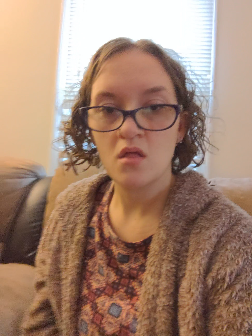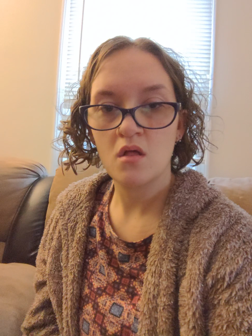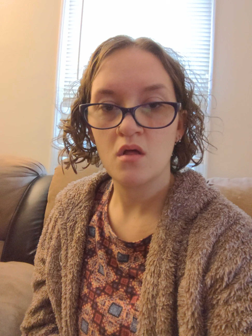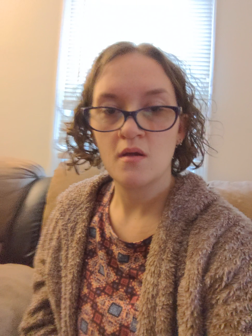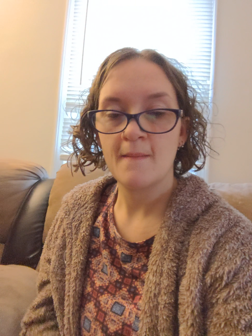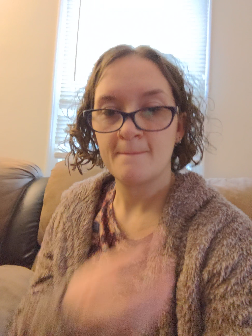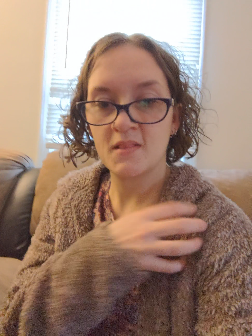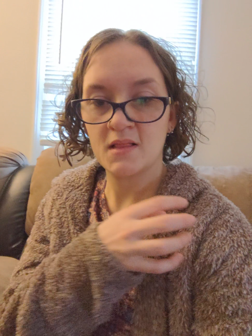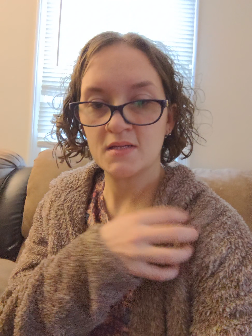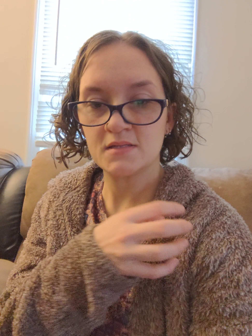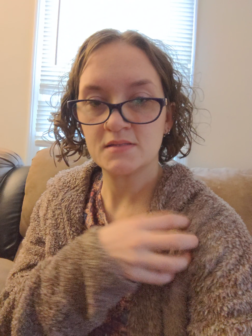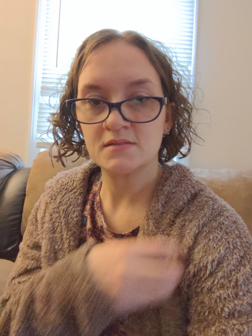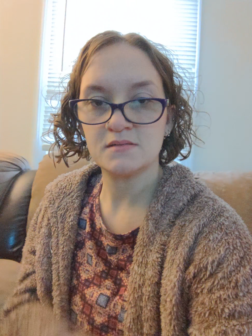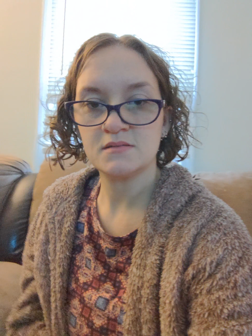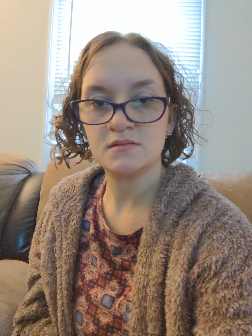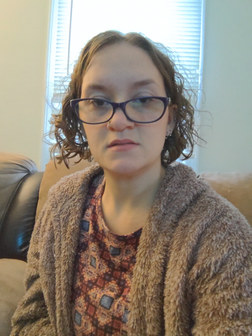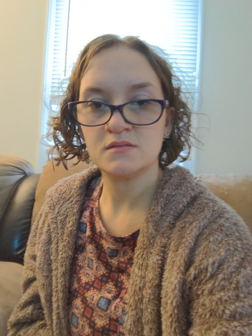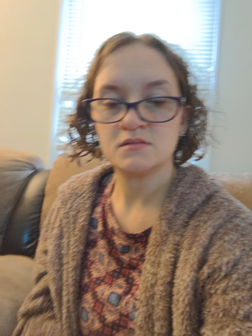police